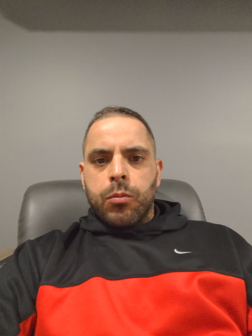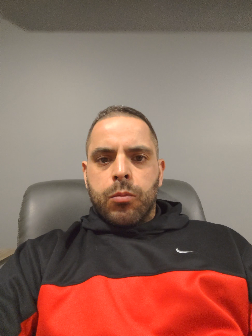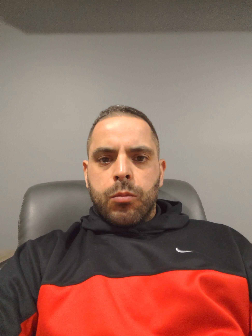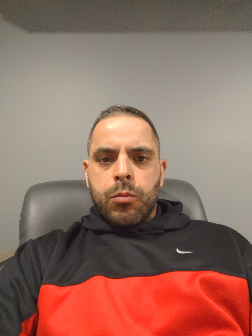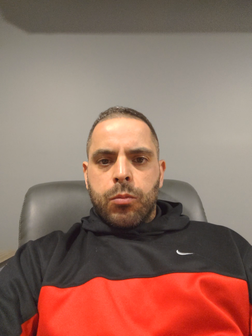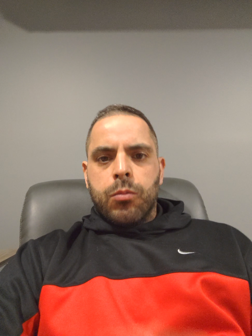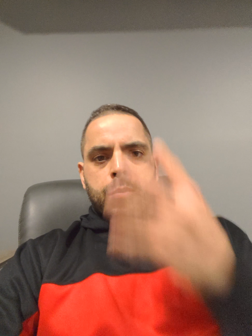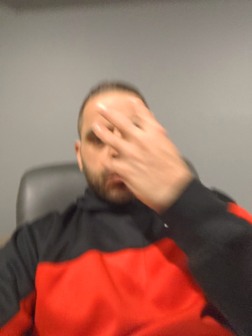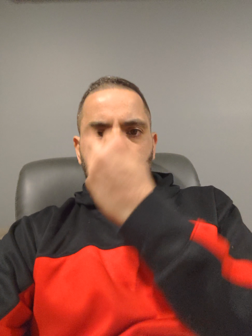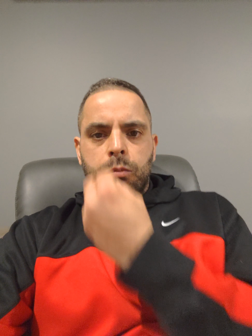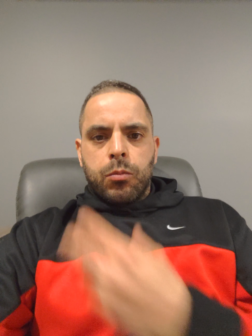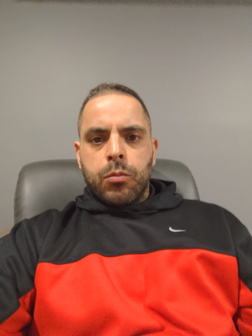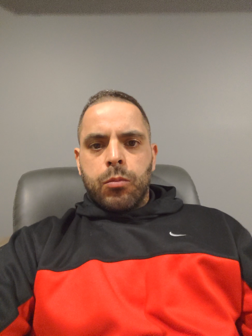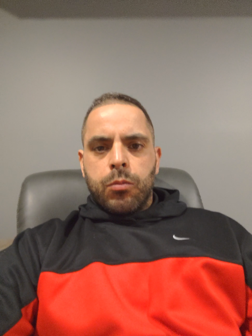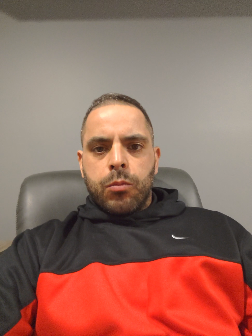pretty